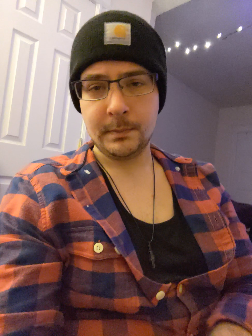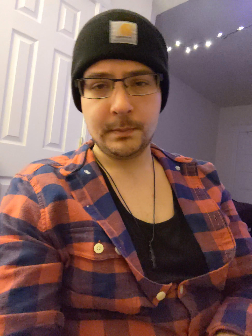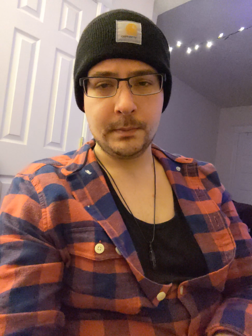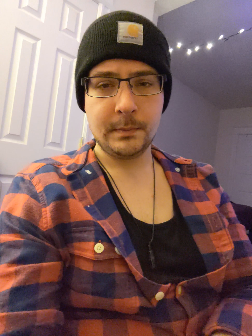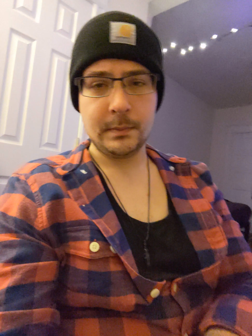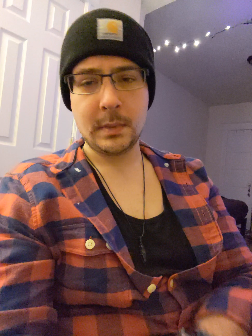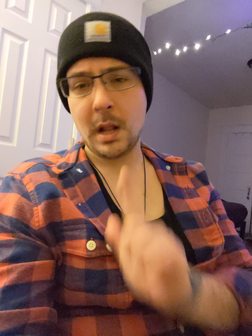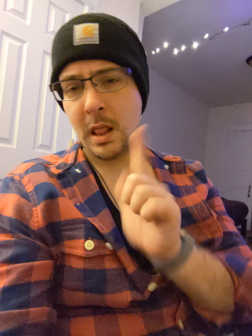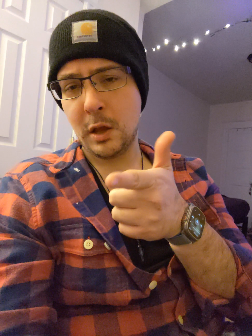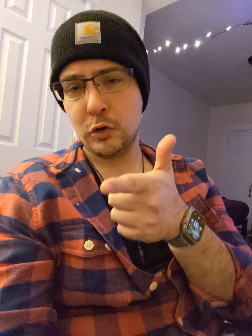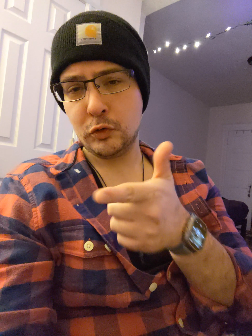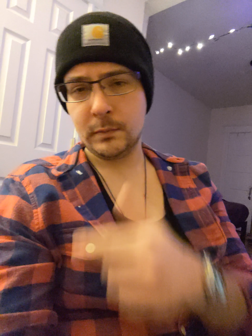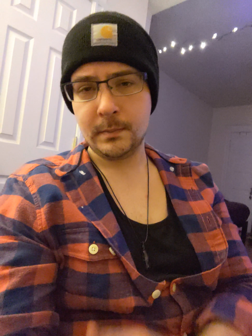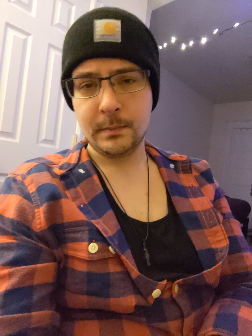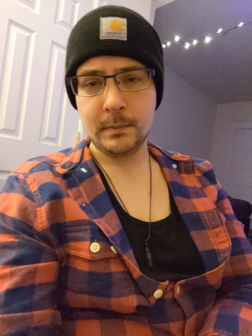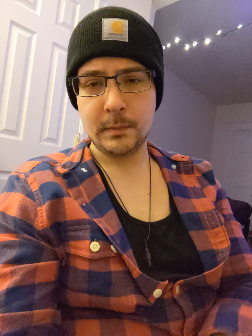later